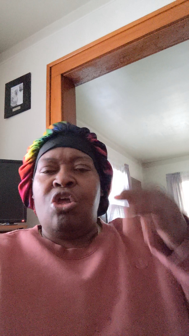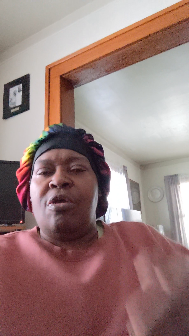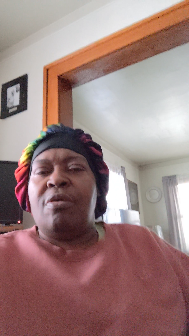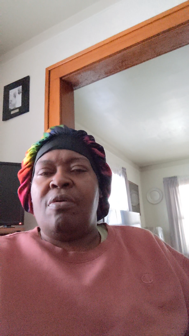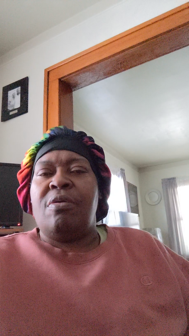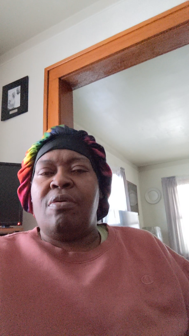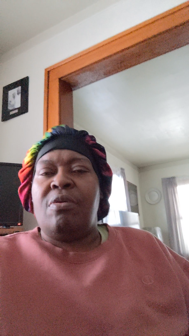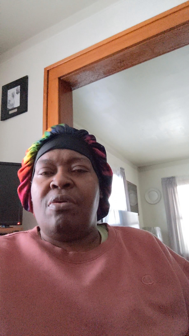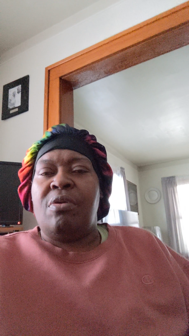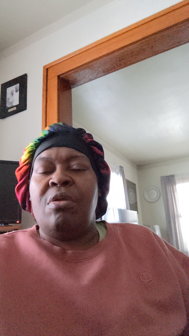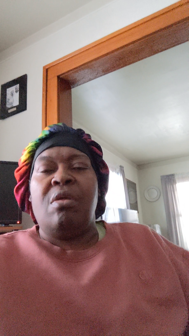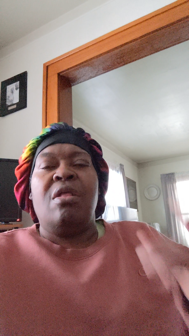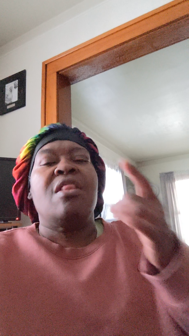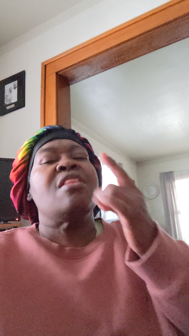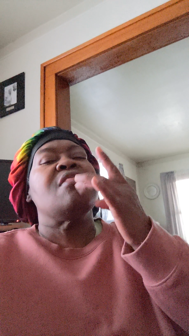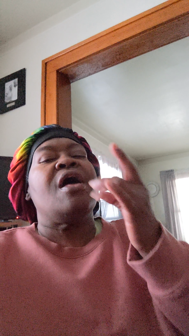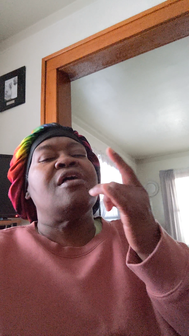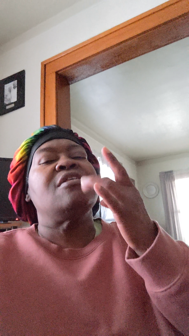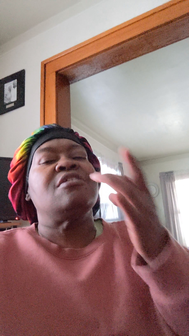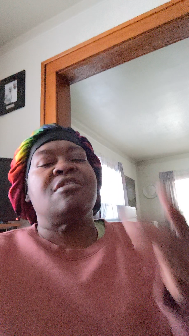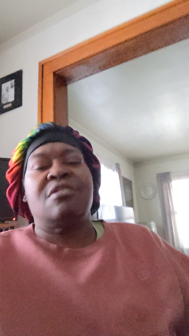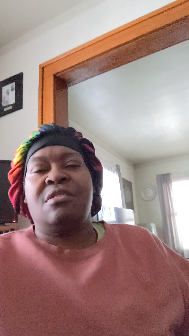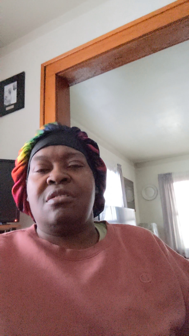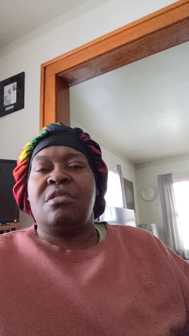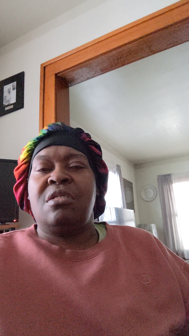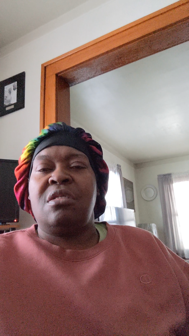light bulb